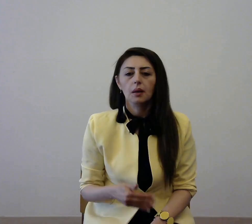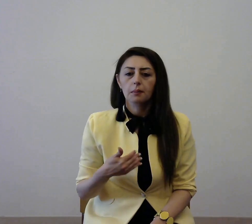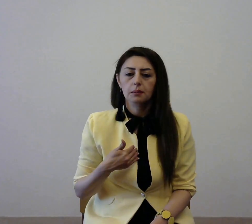mən